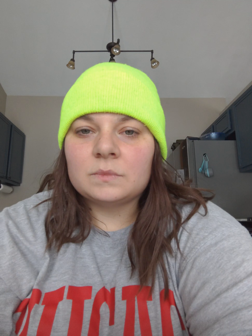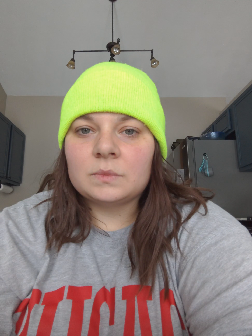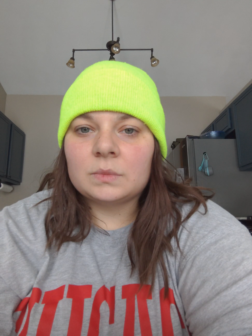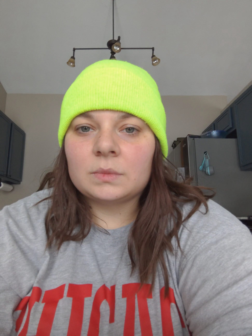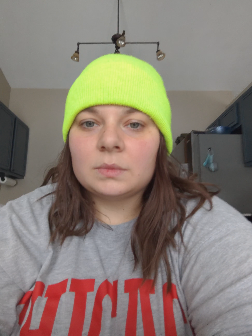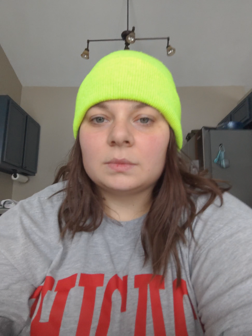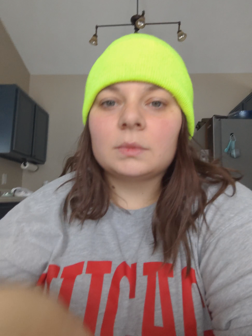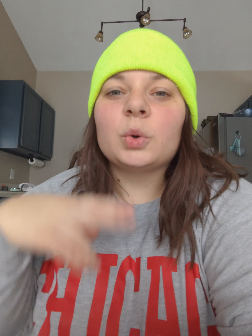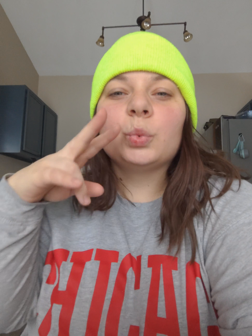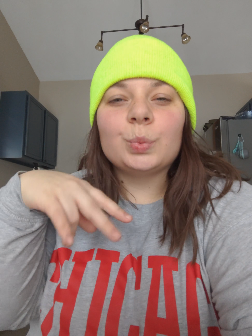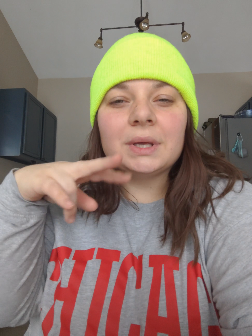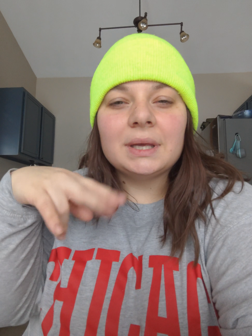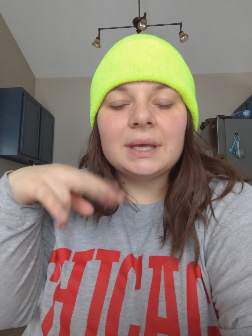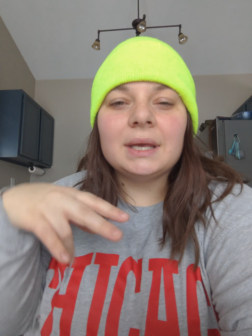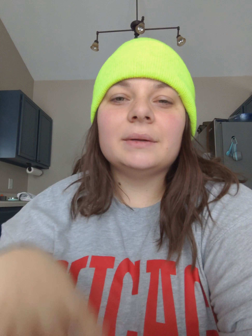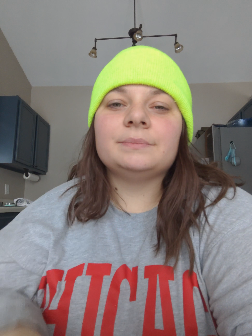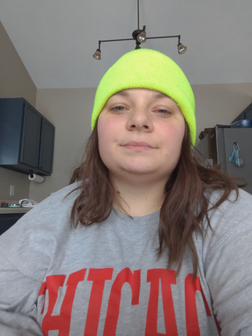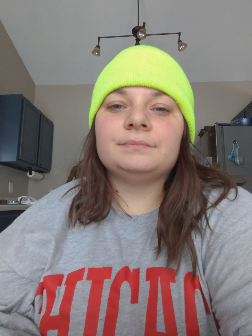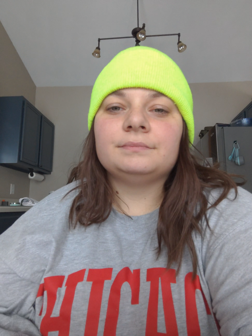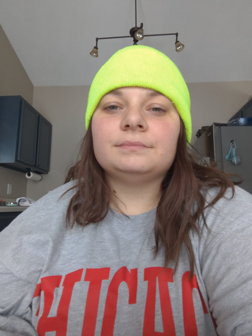read